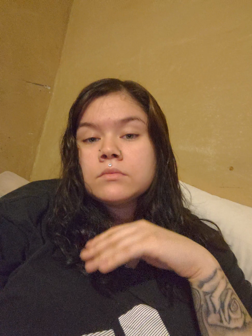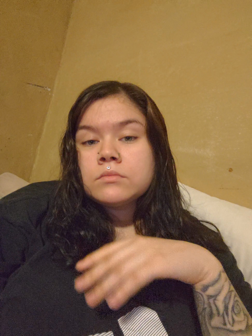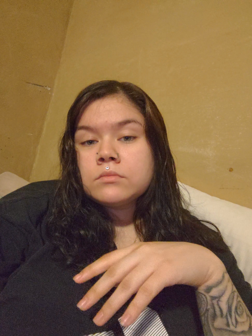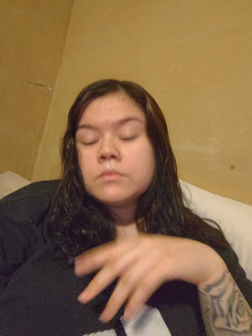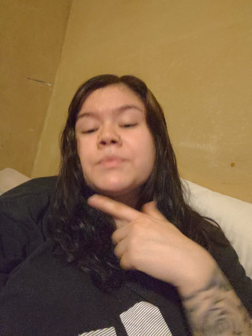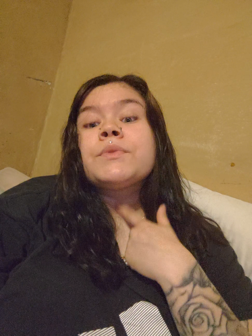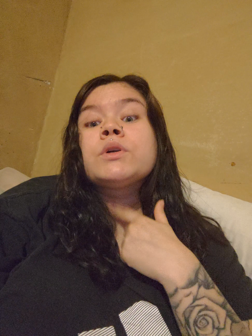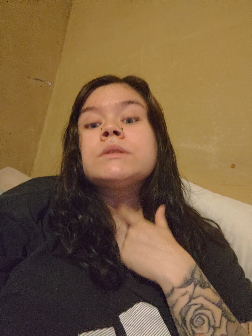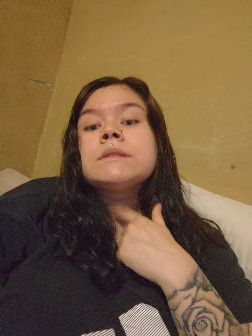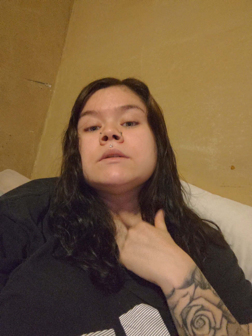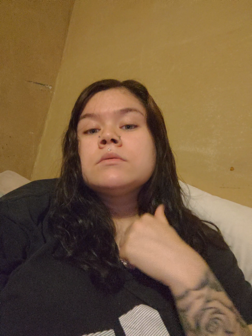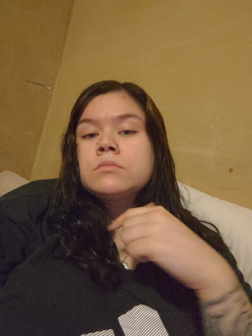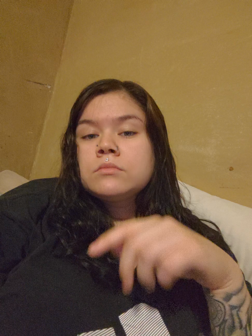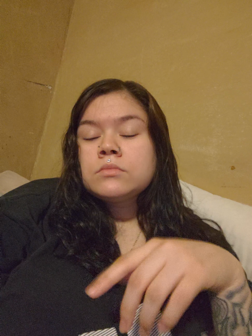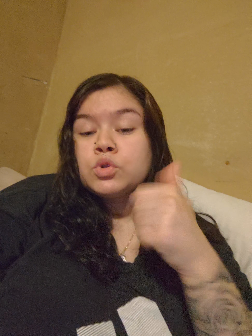thirsty